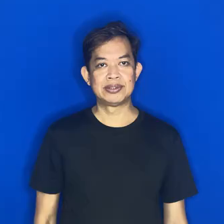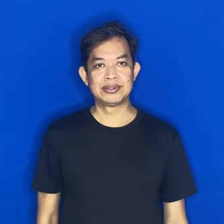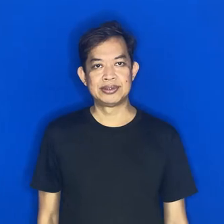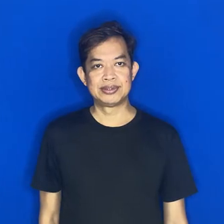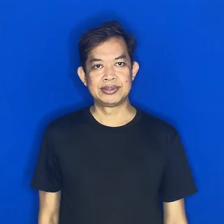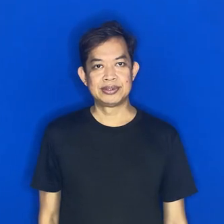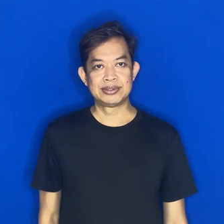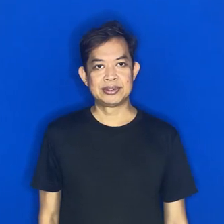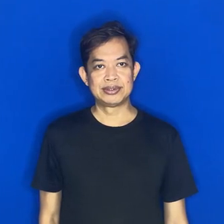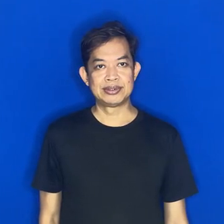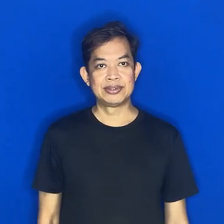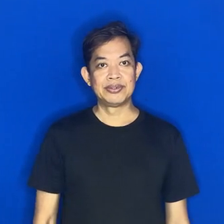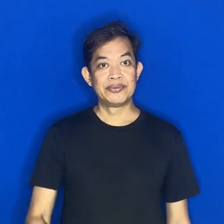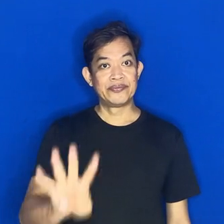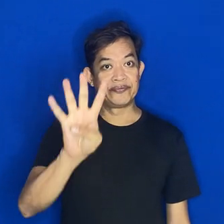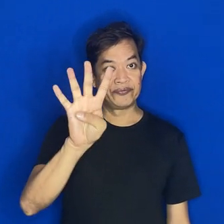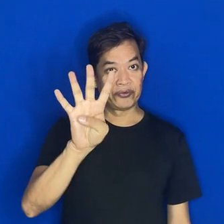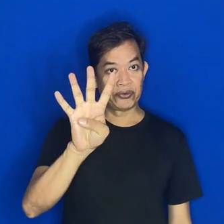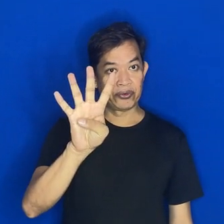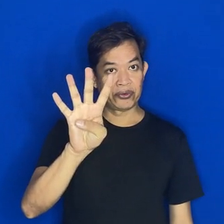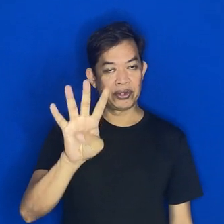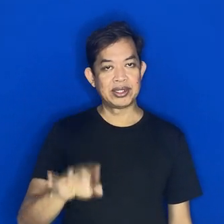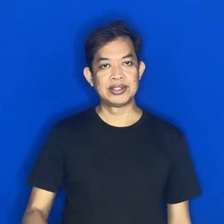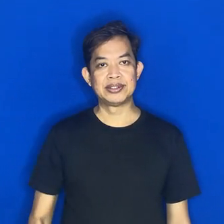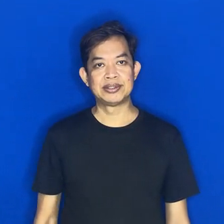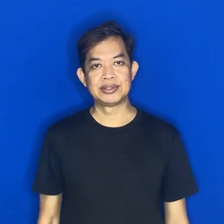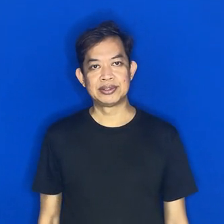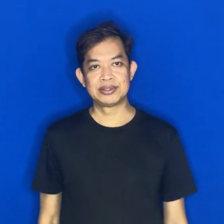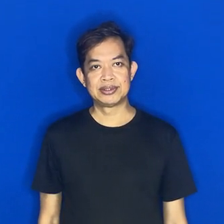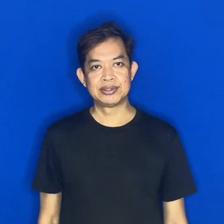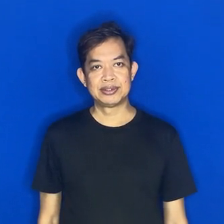seven